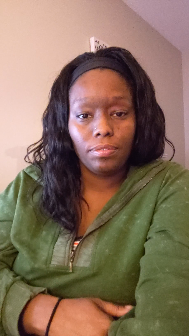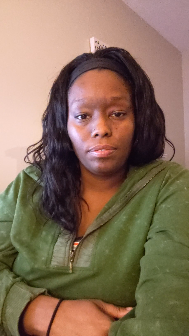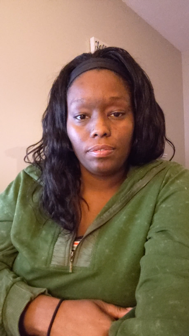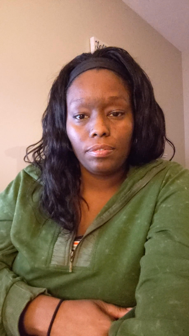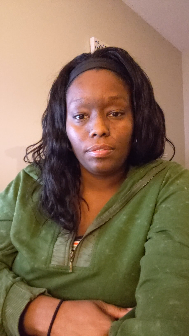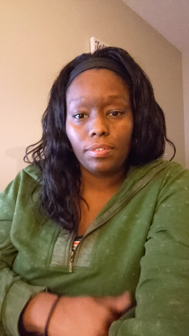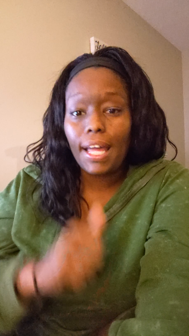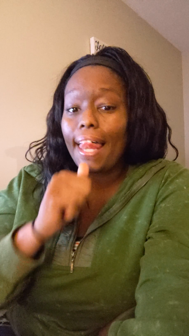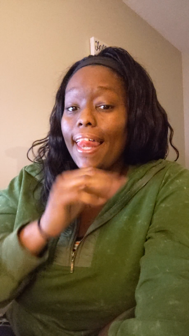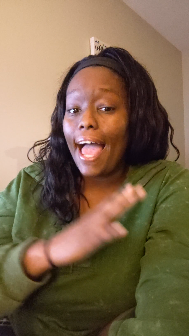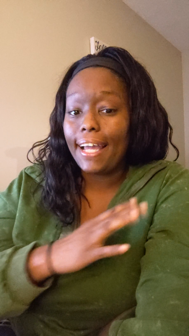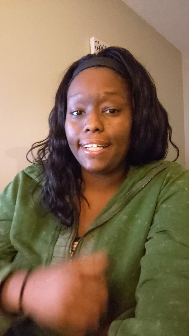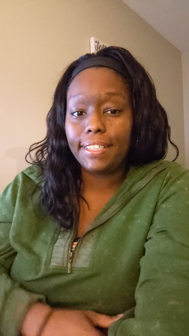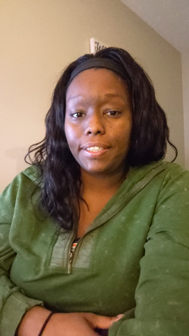lady